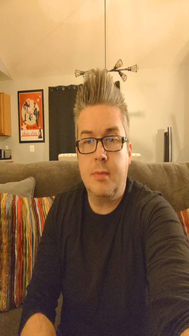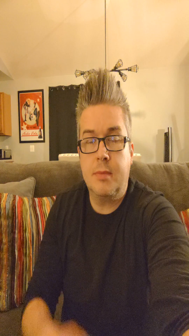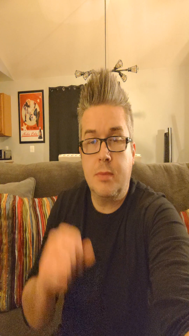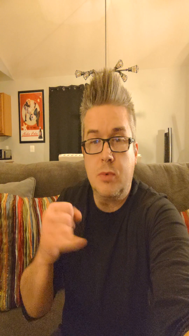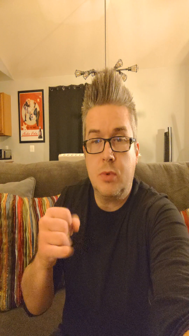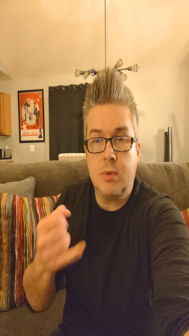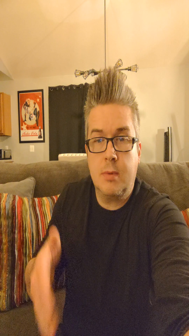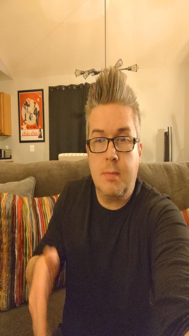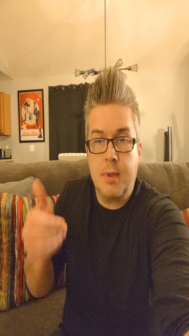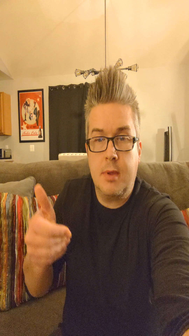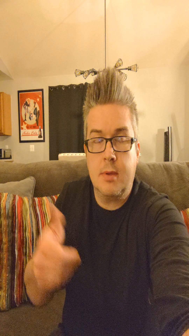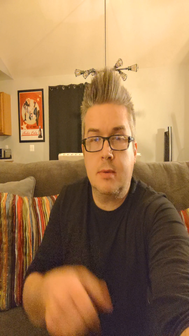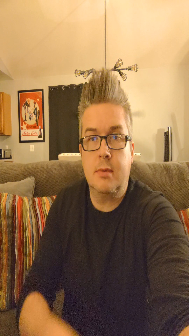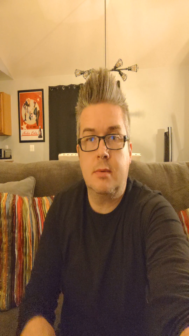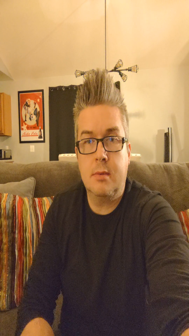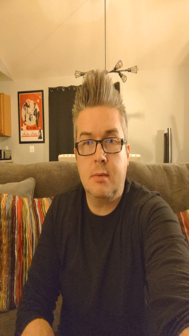jeans